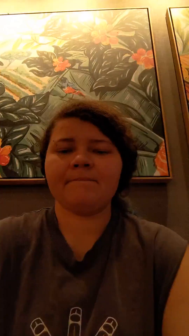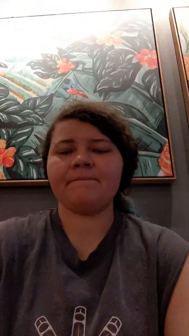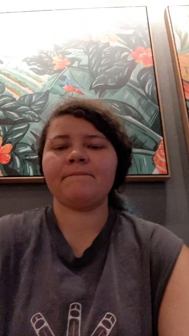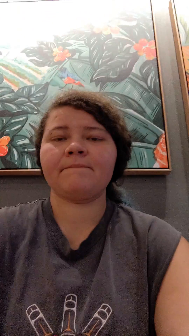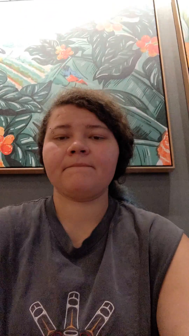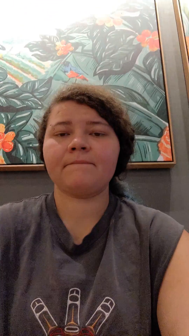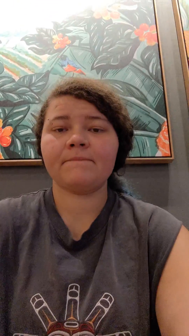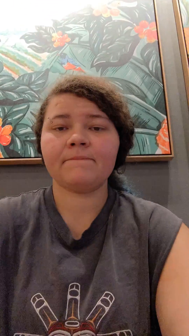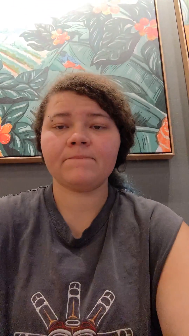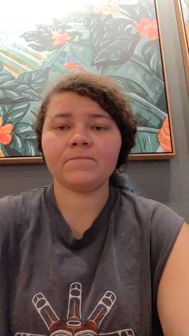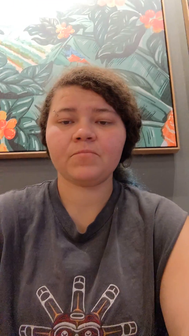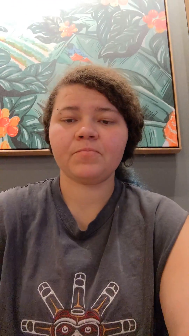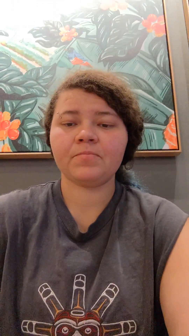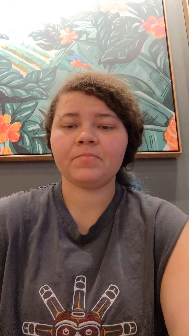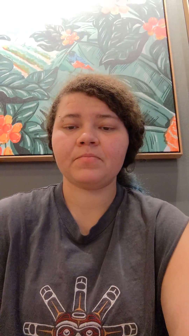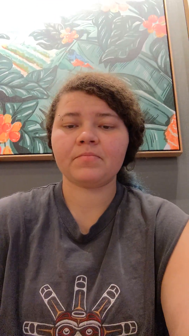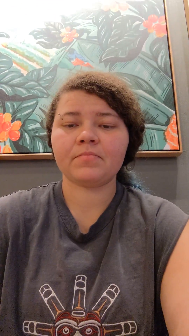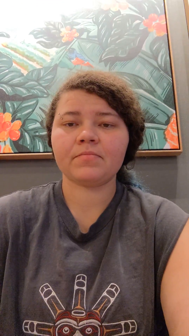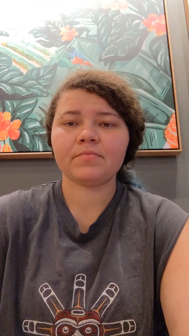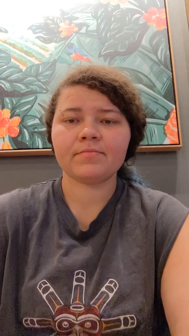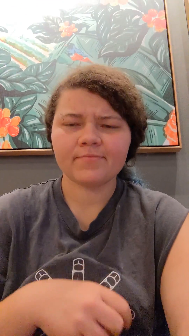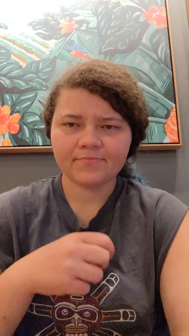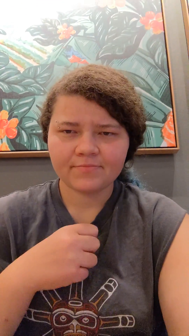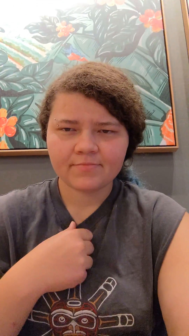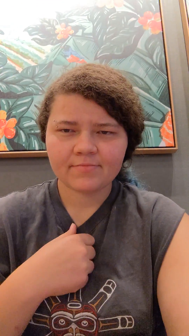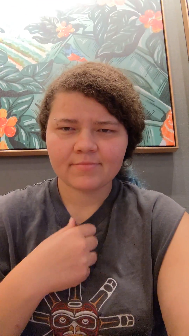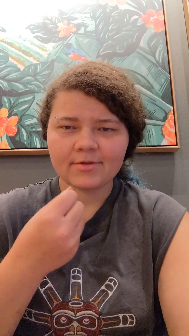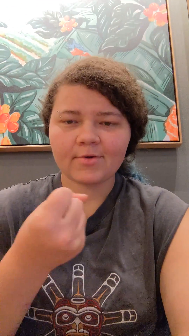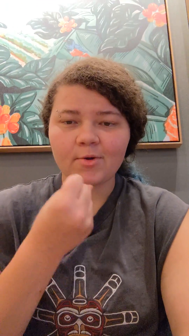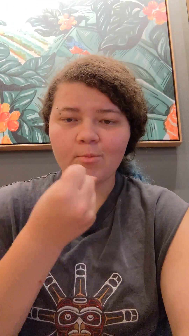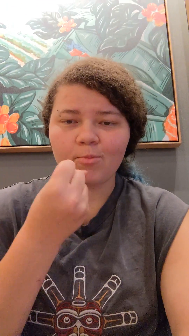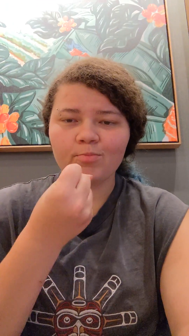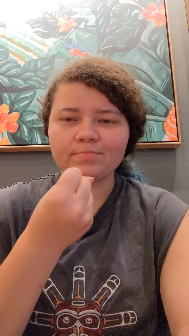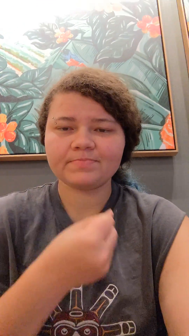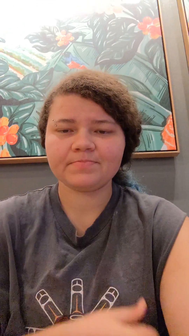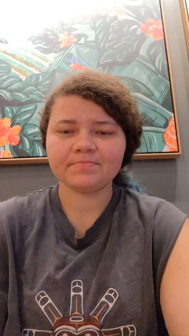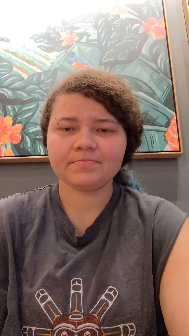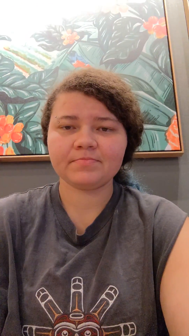hold